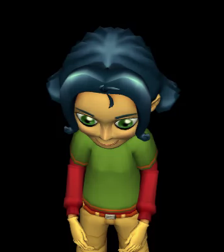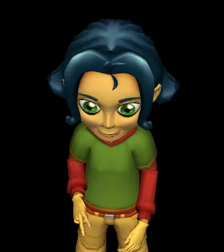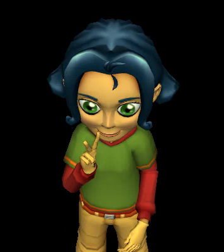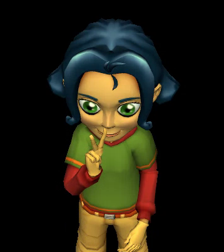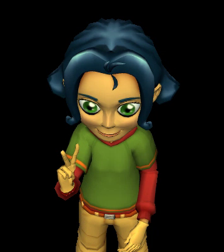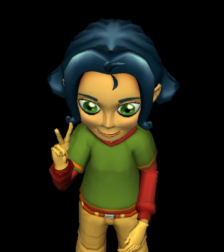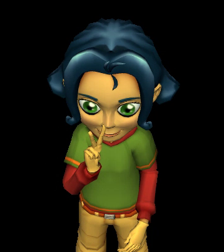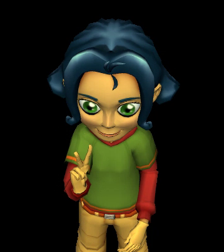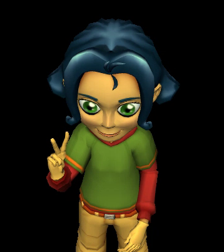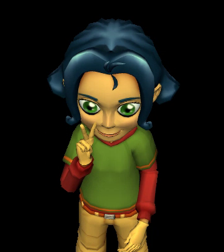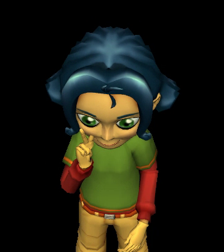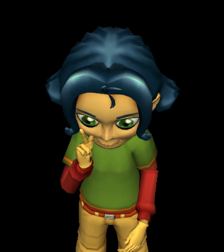مضحك